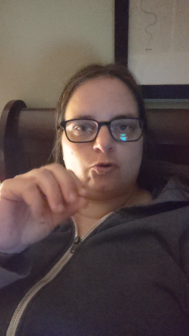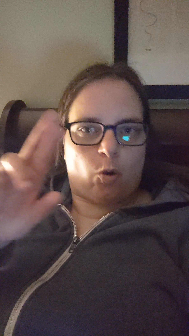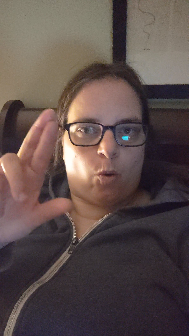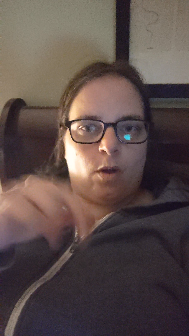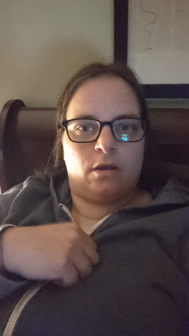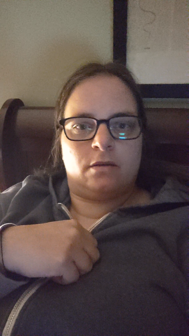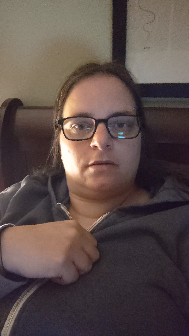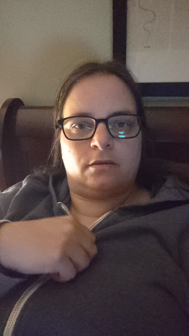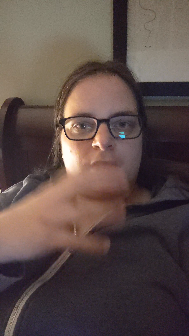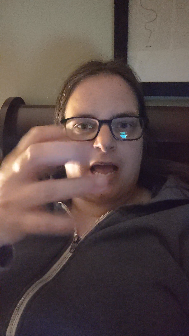catch